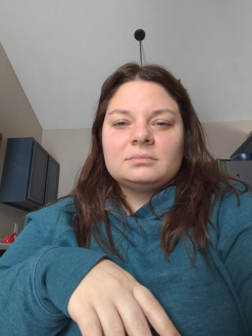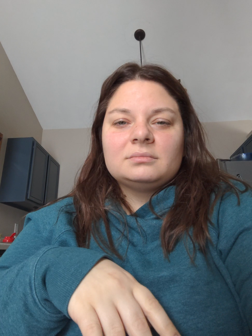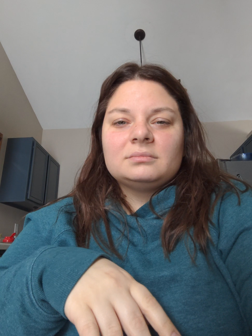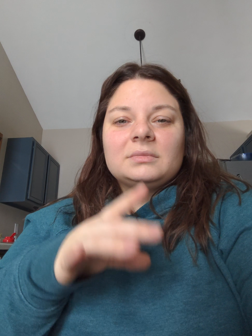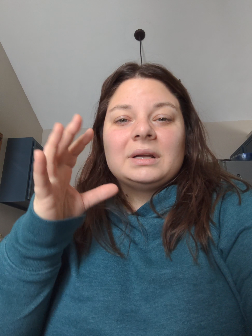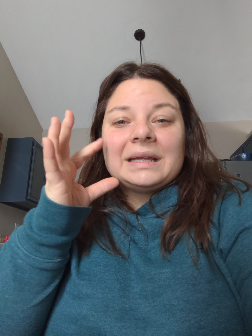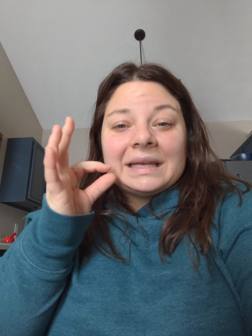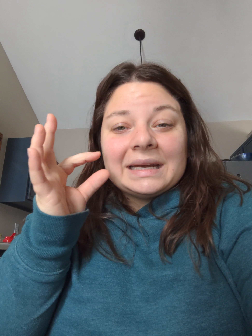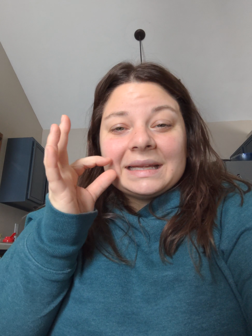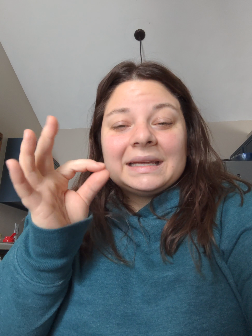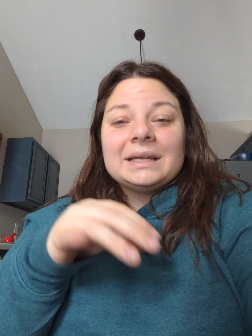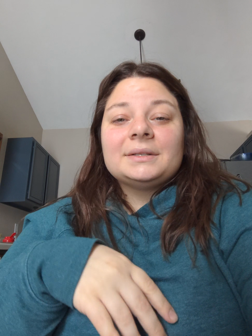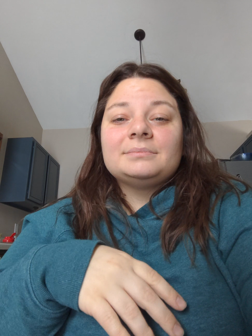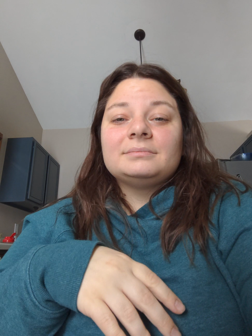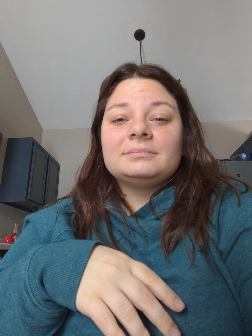kitty